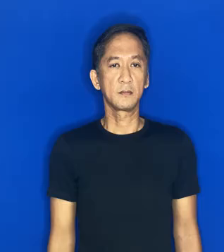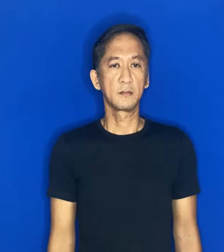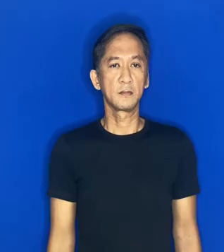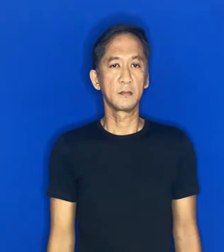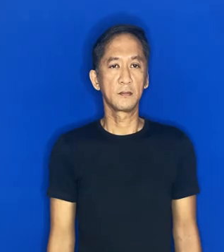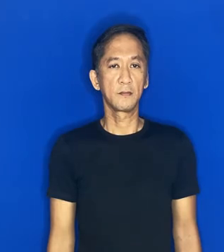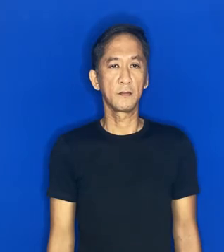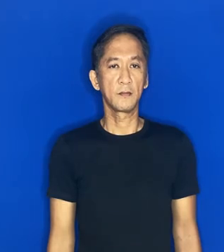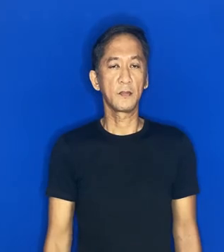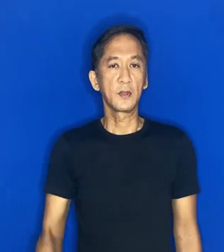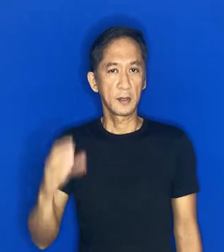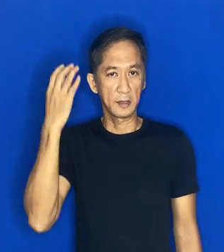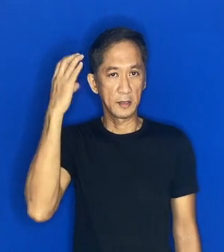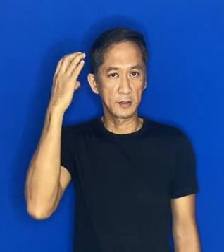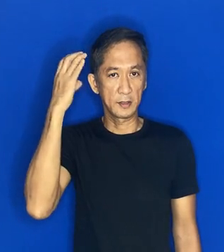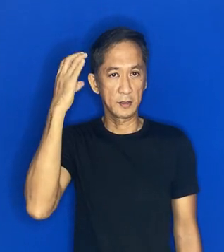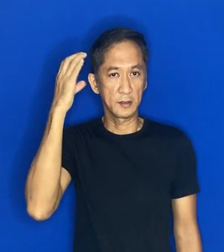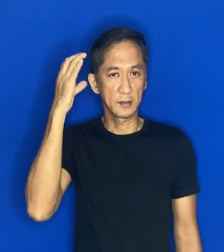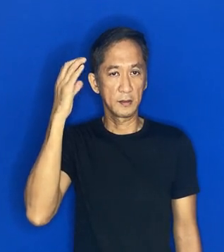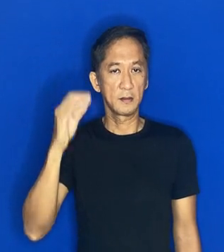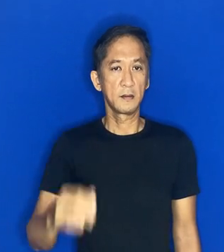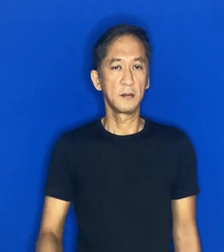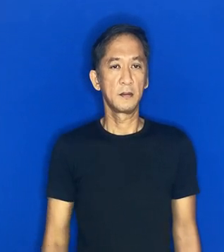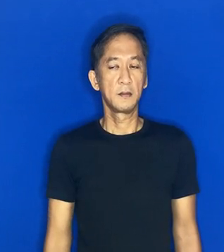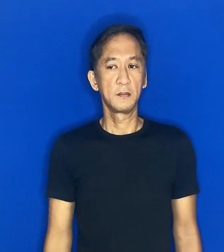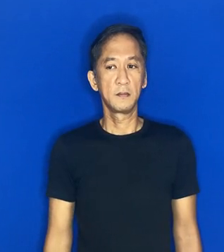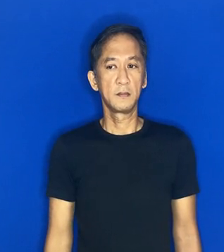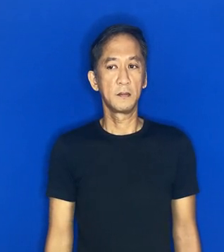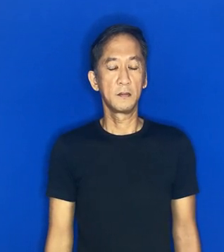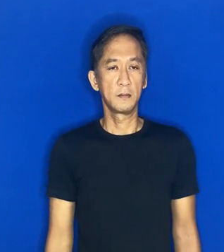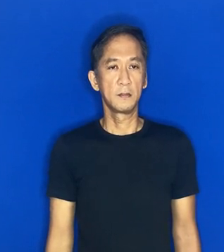cousin